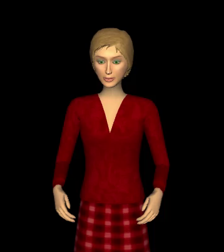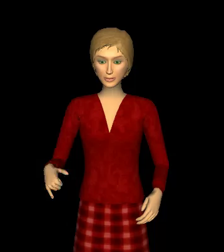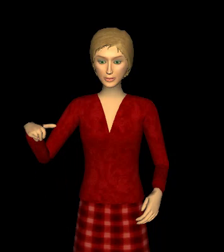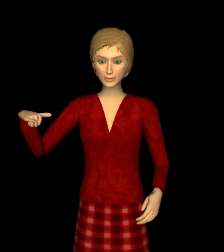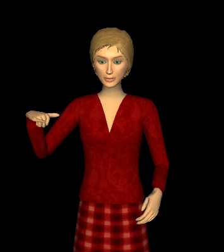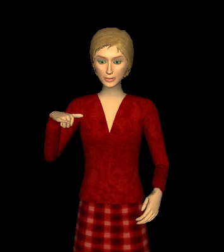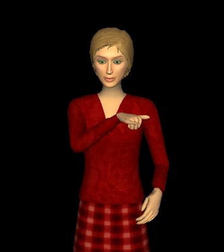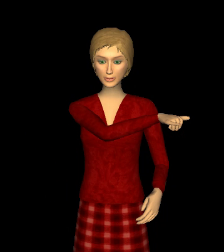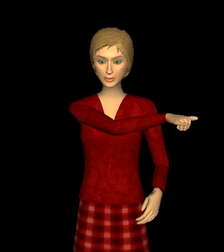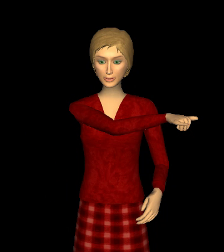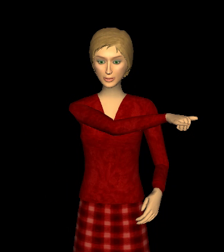طائرة